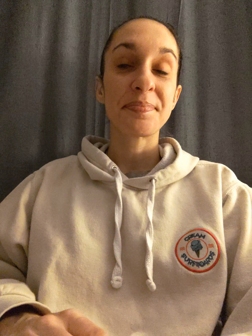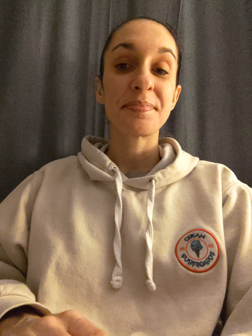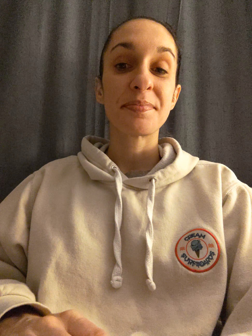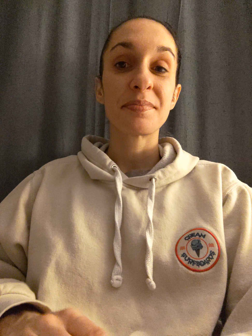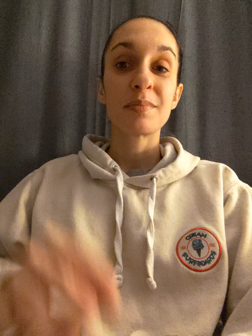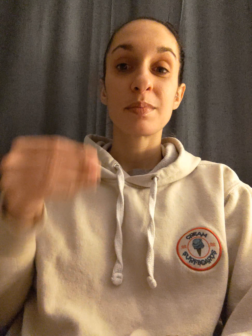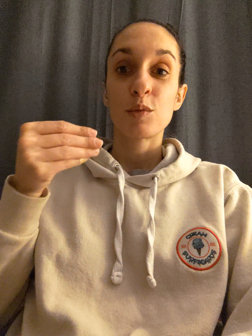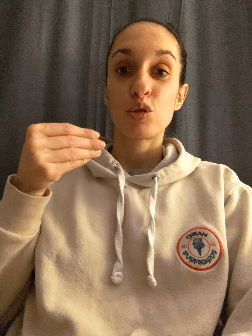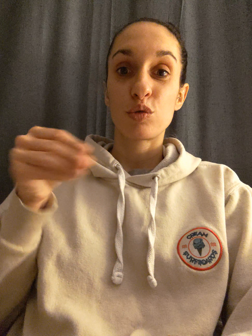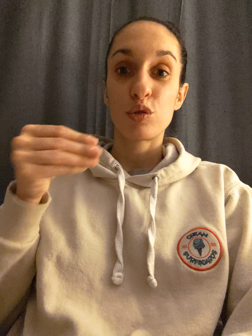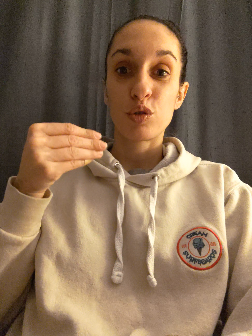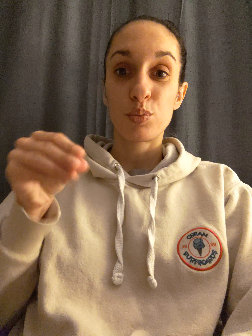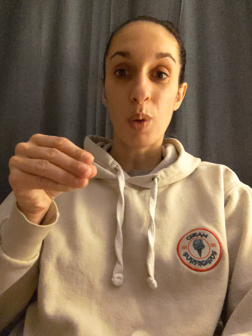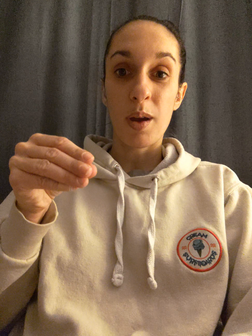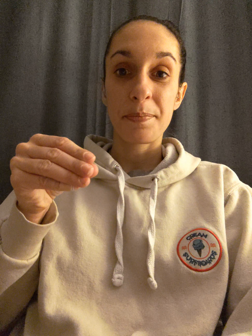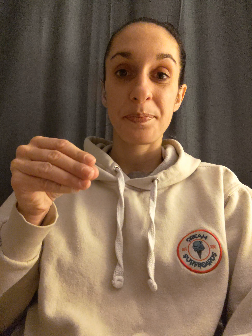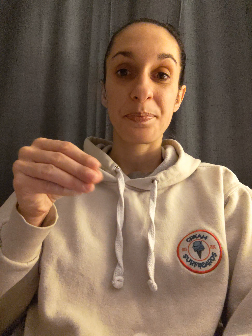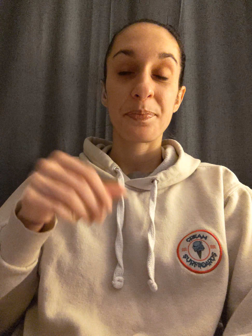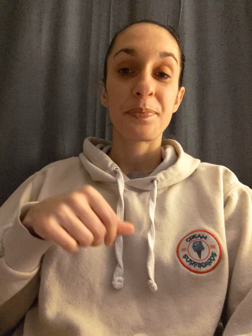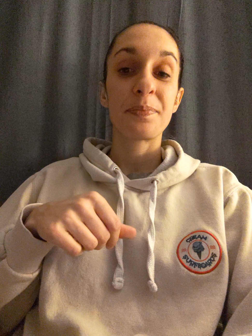store